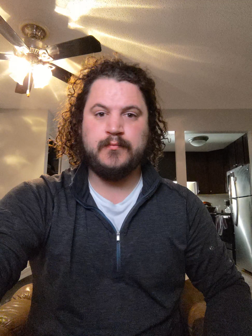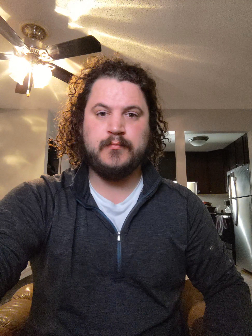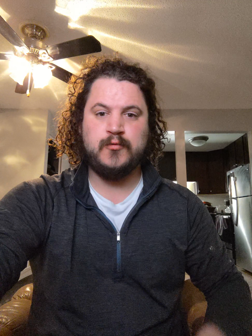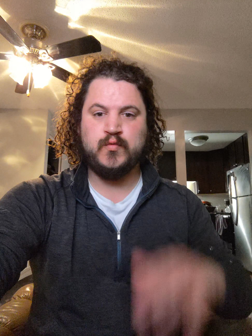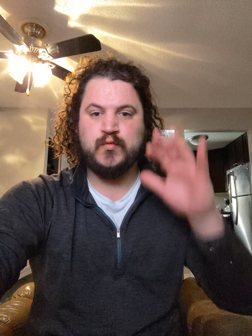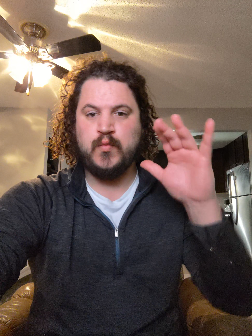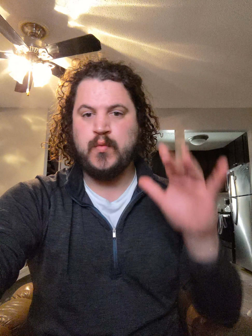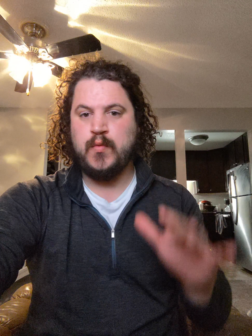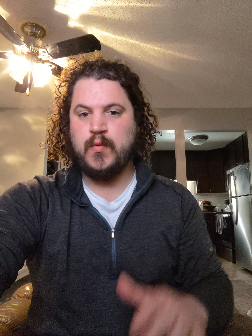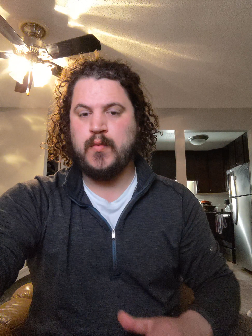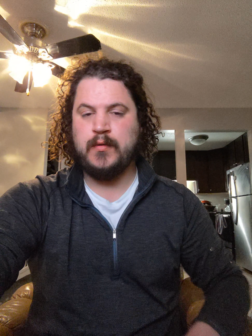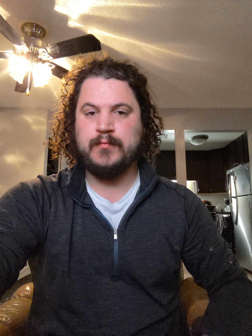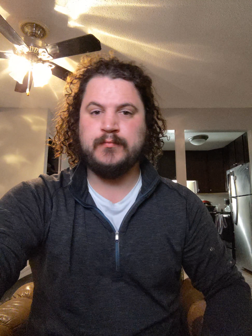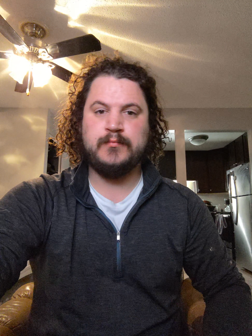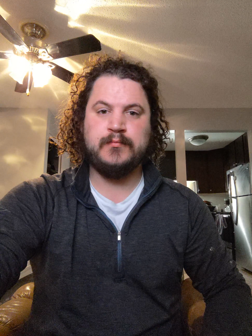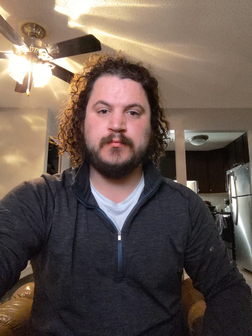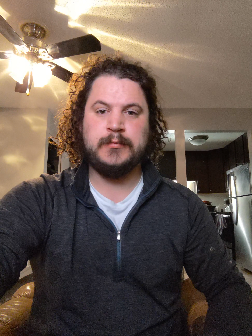snow